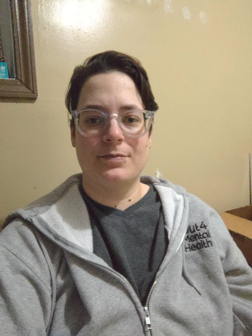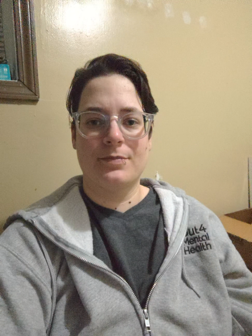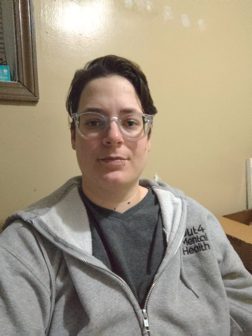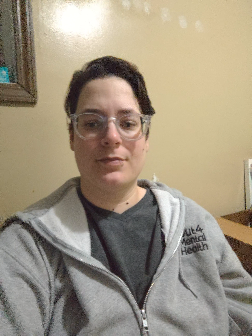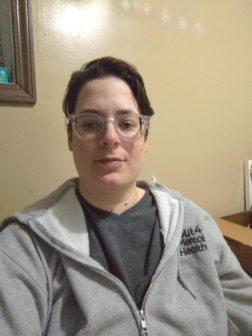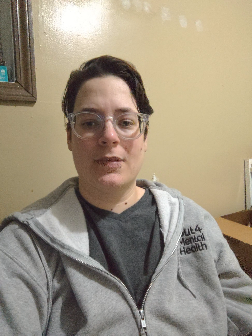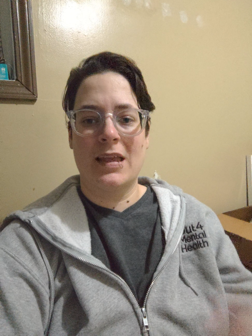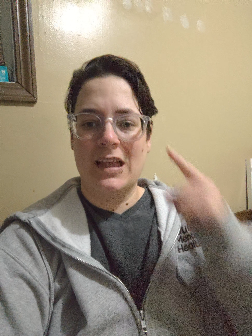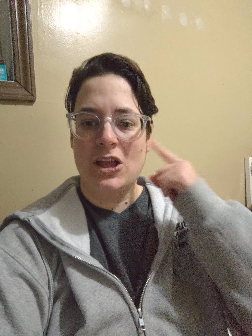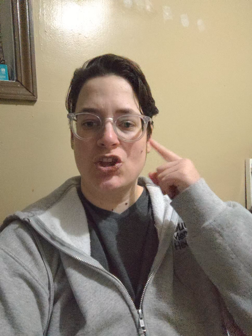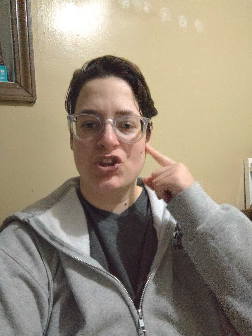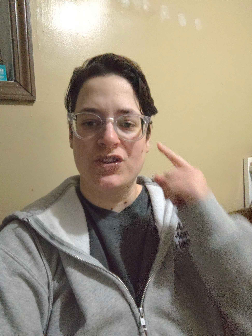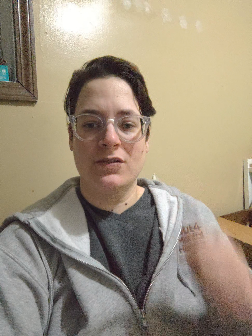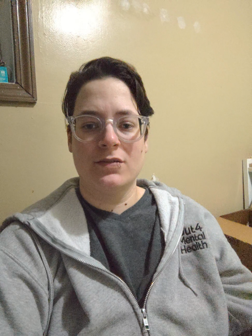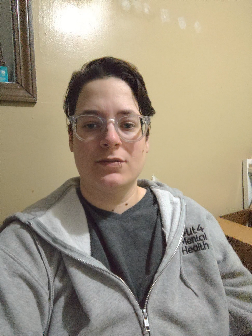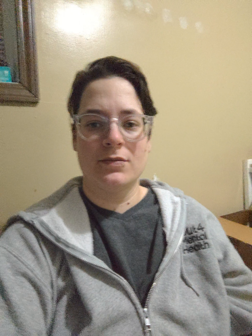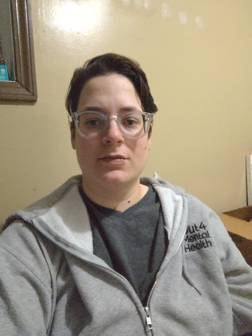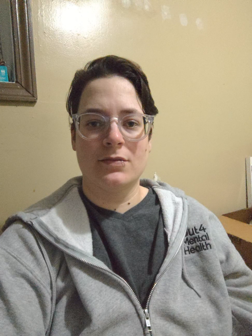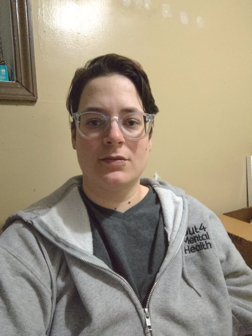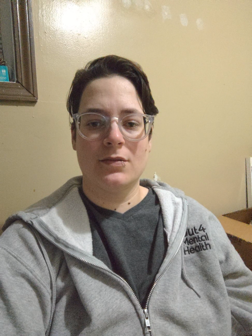hear